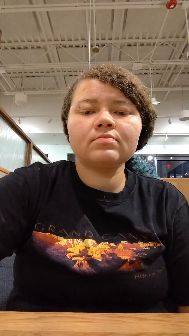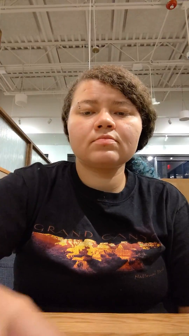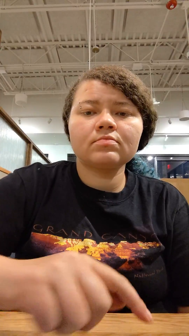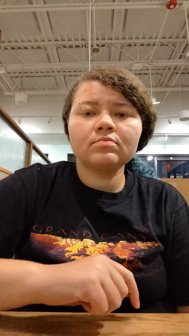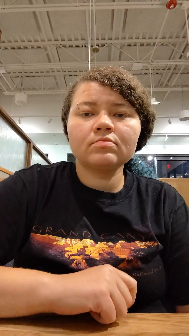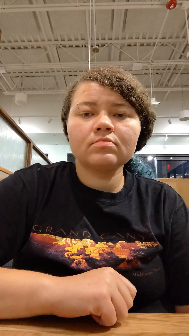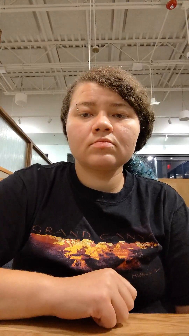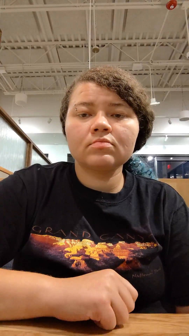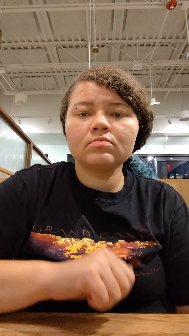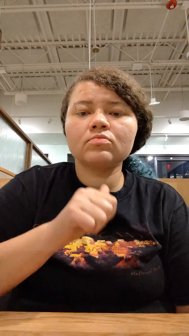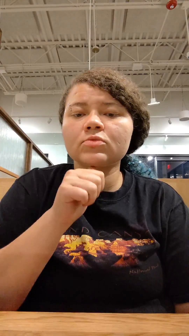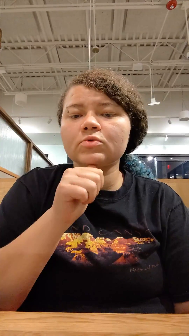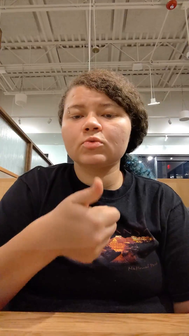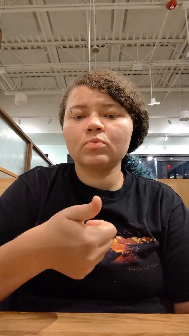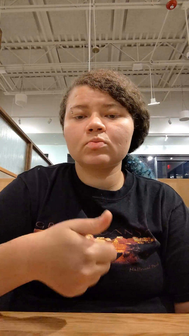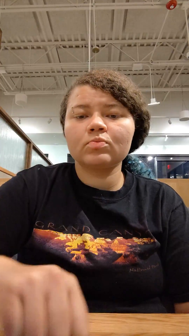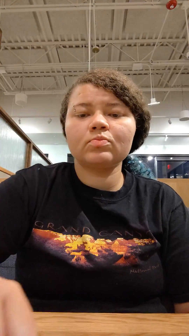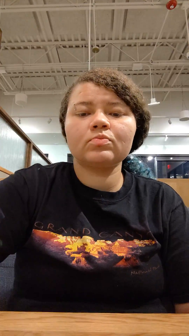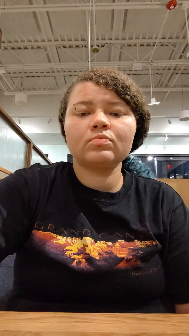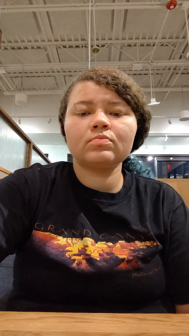don't